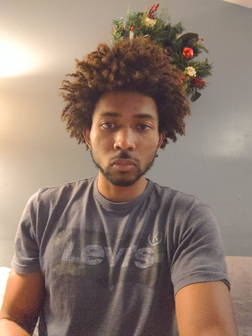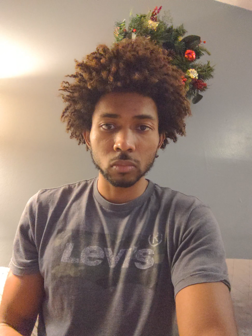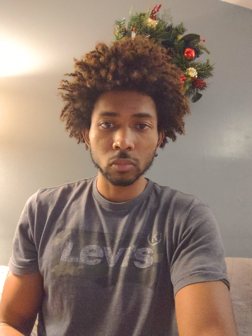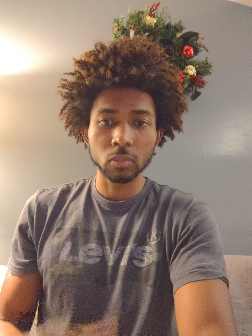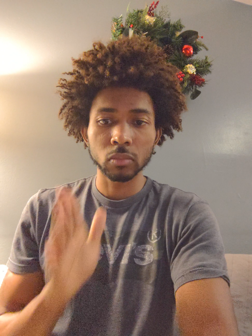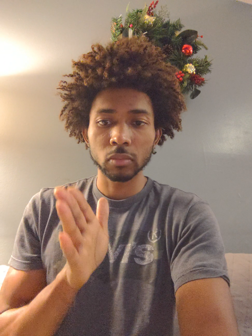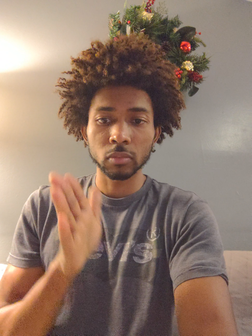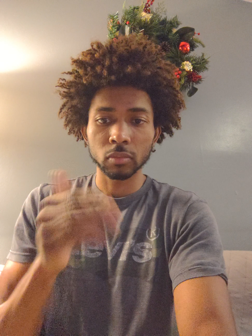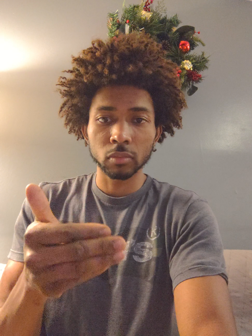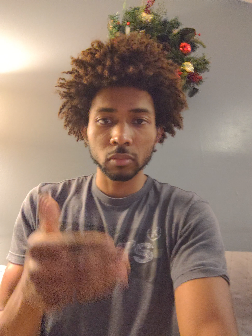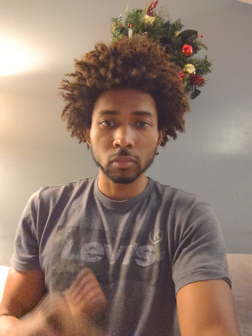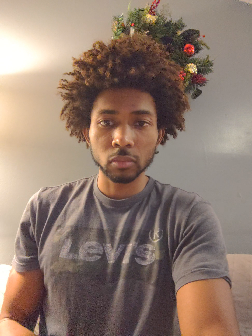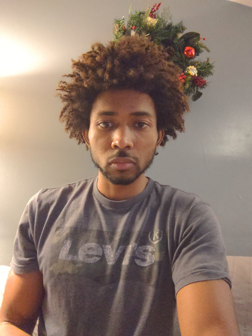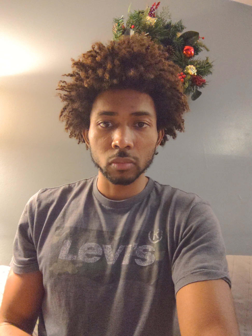room